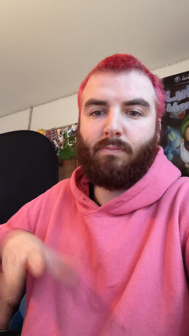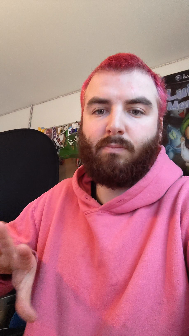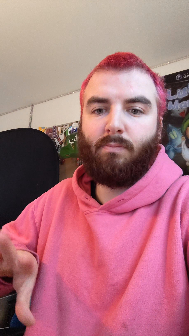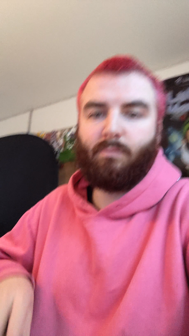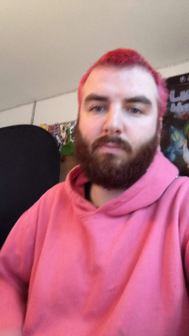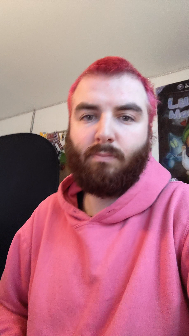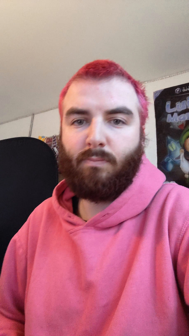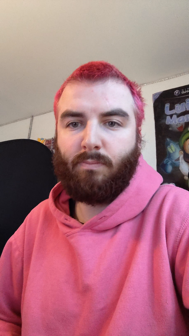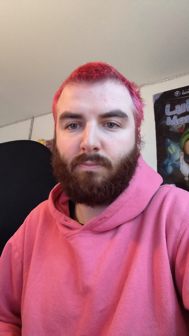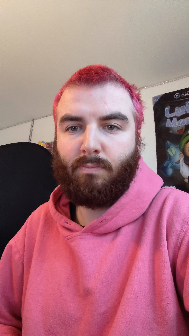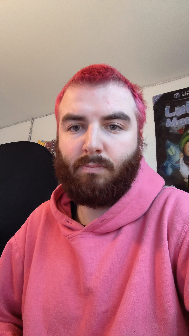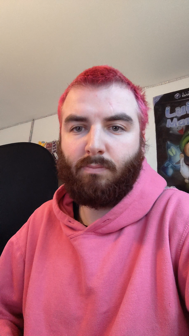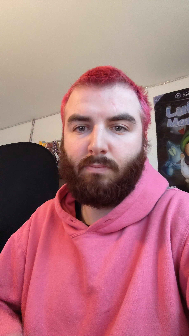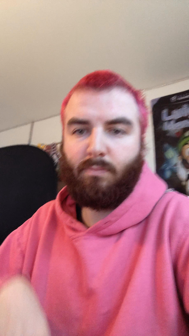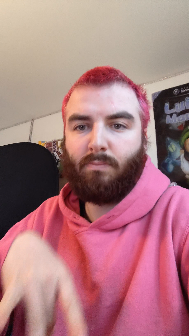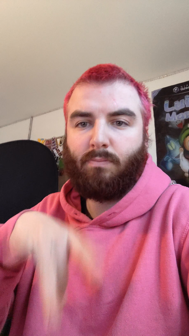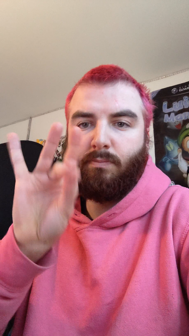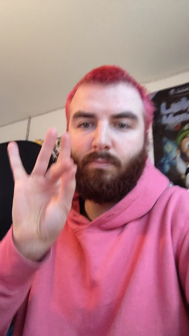pick